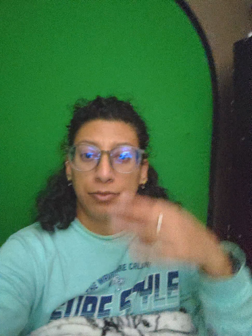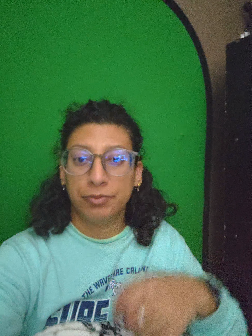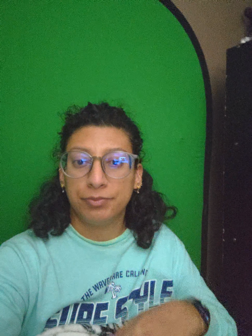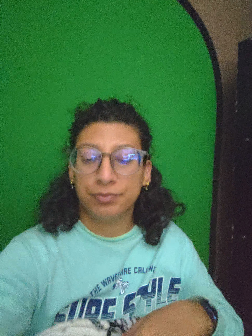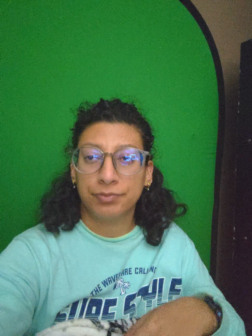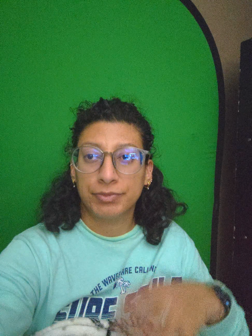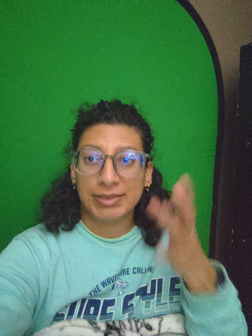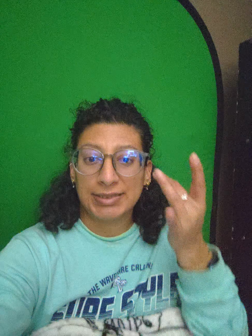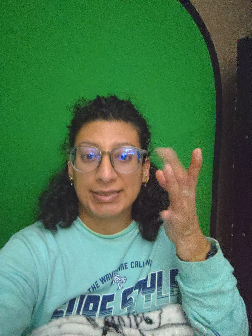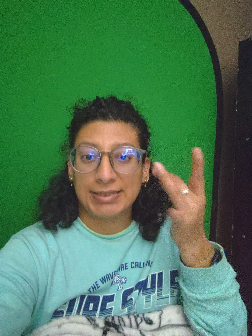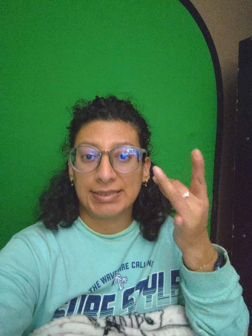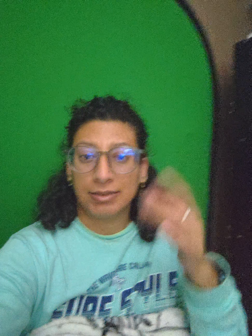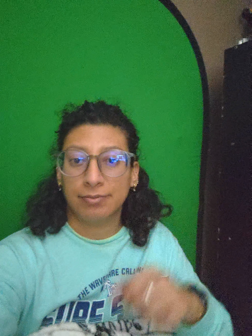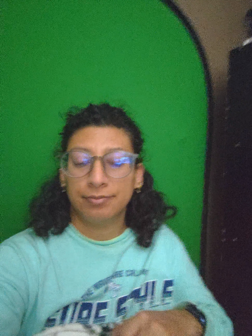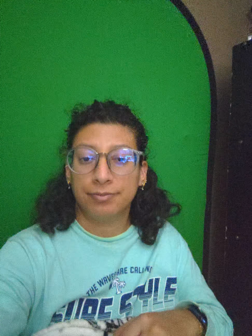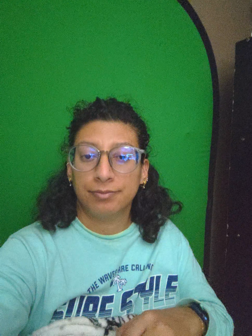sticky